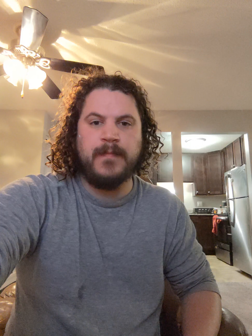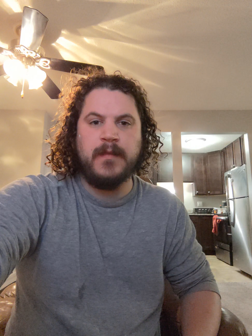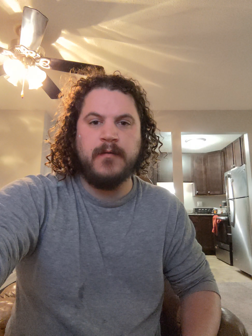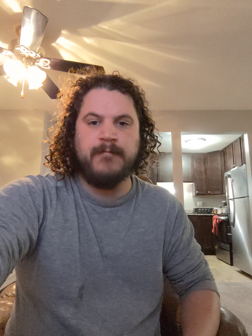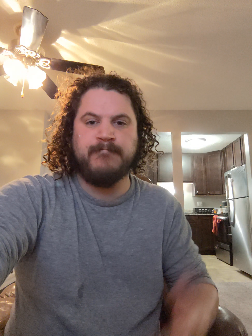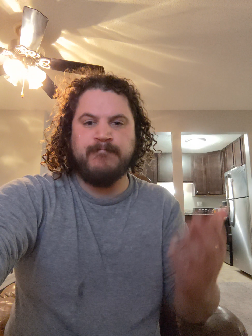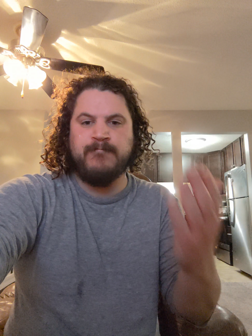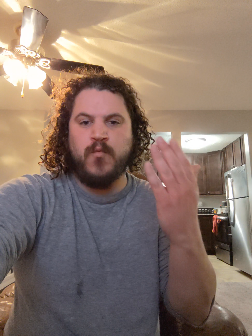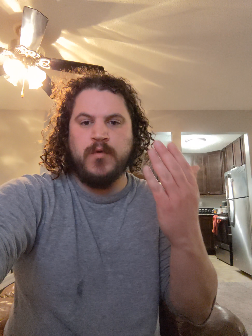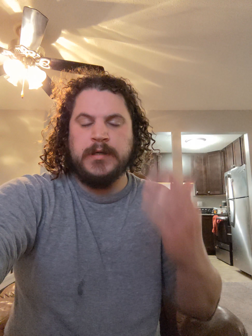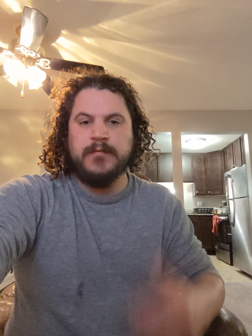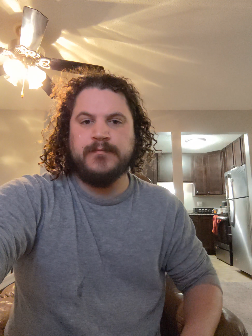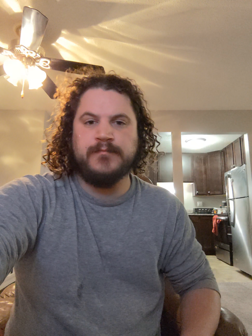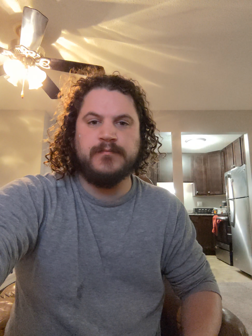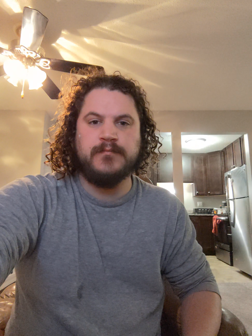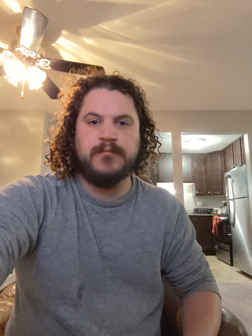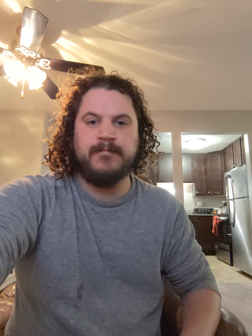morning